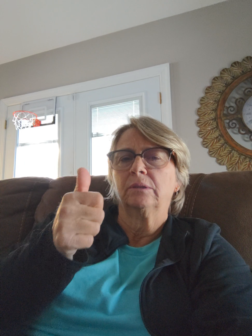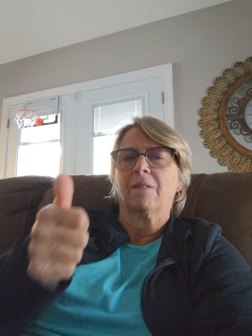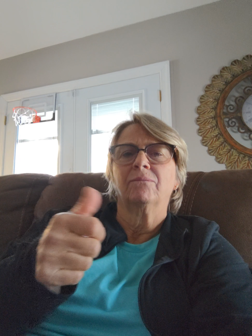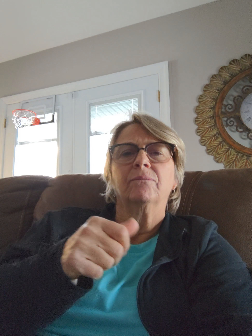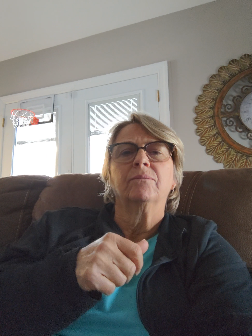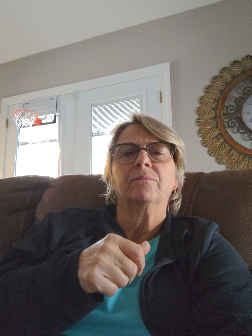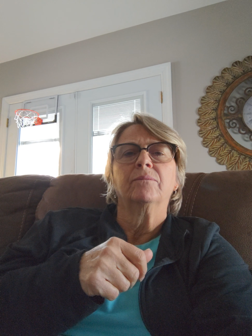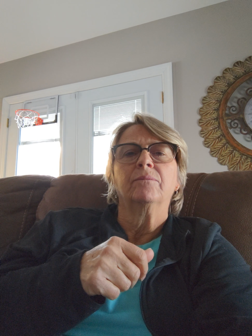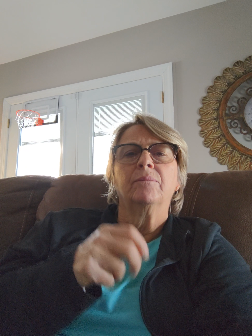yourself